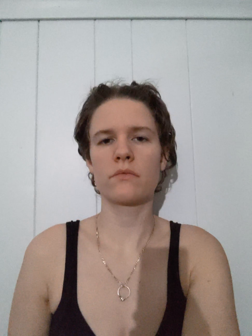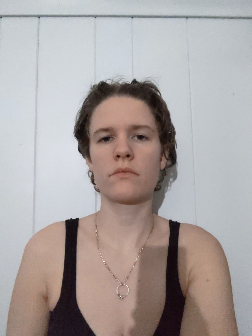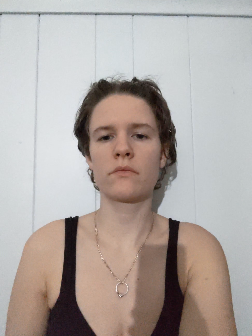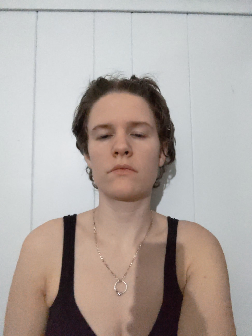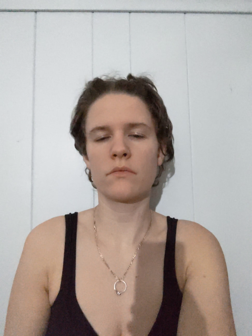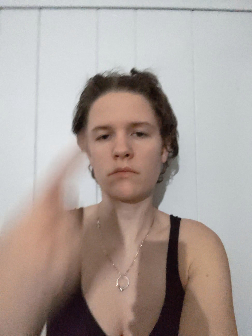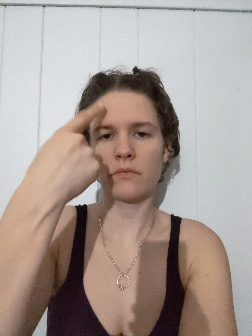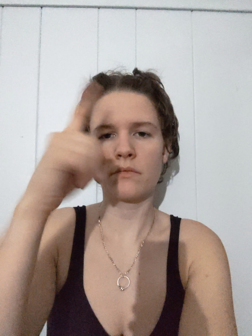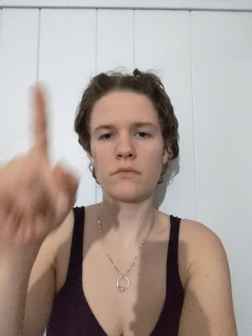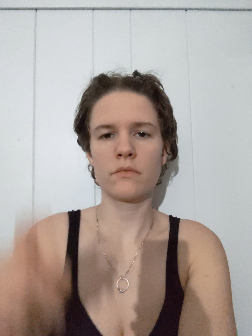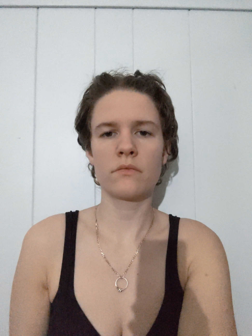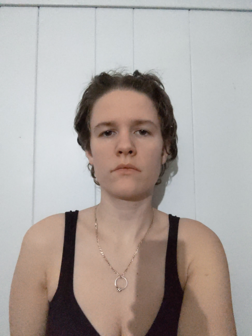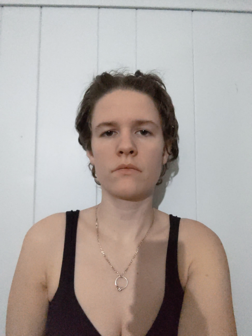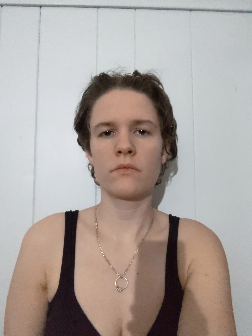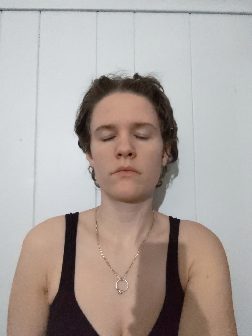for